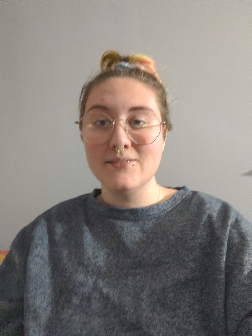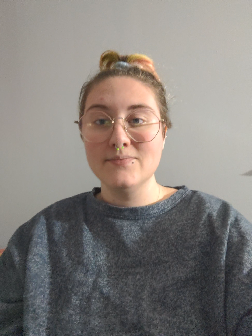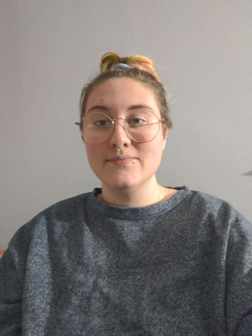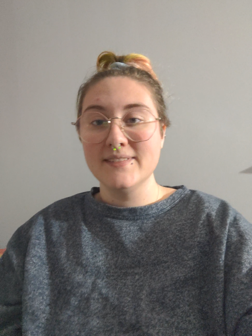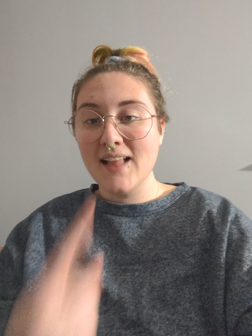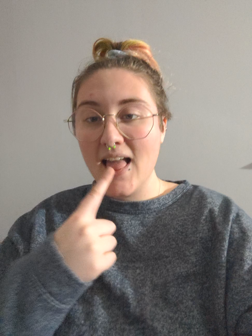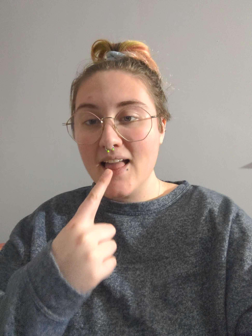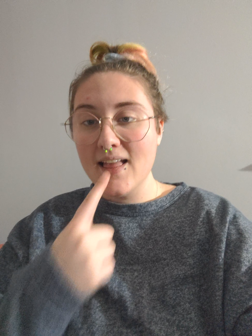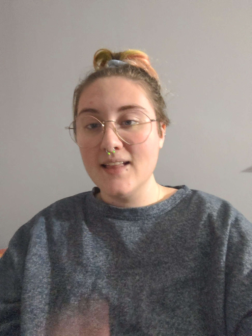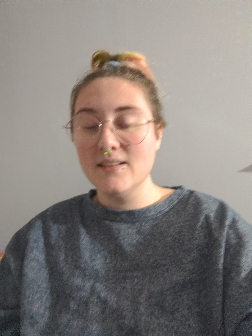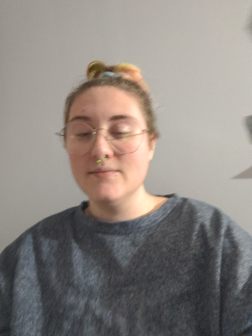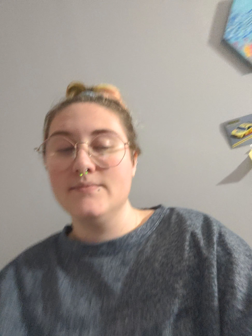tongue